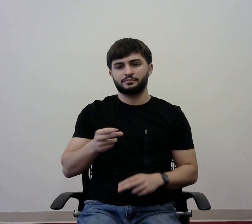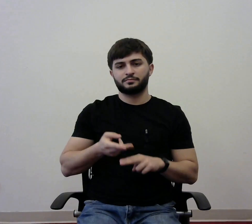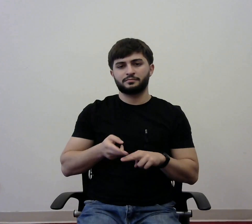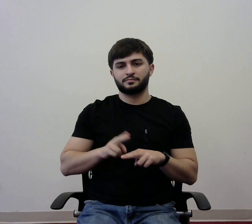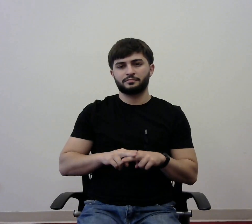üçün